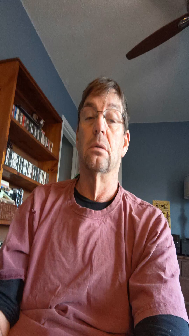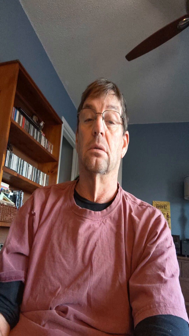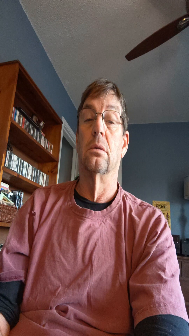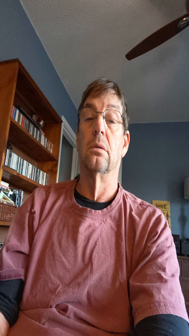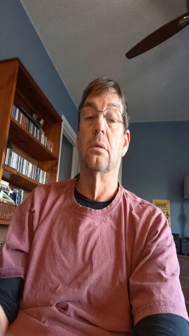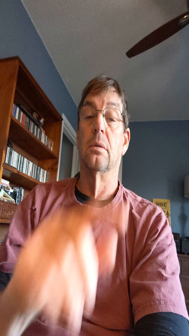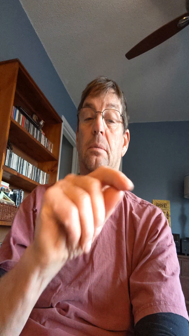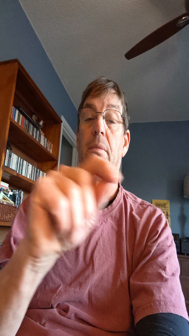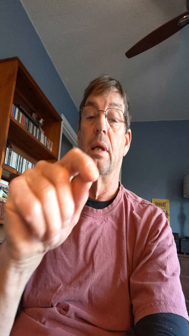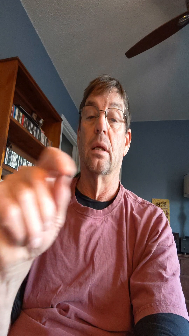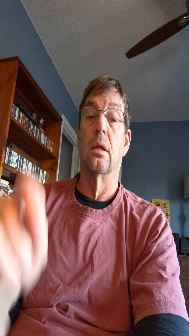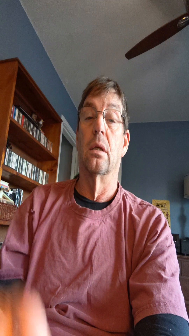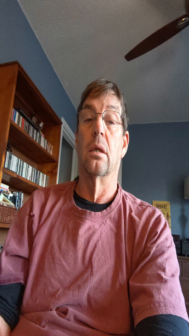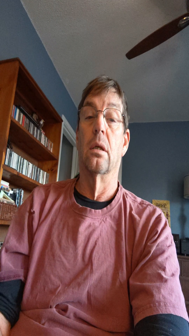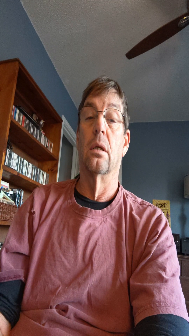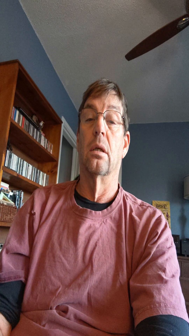pen